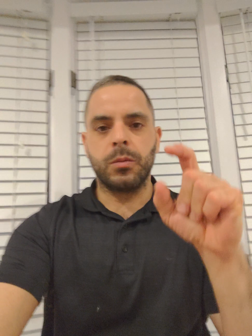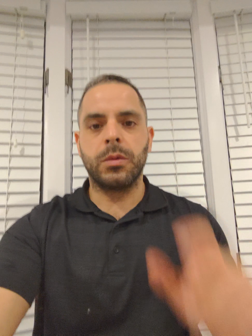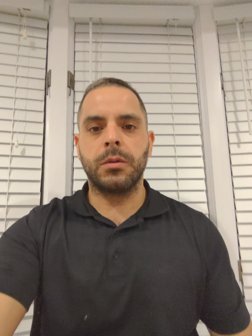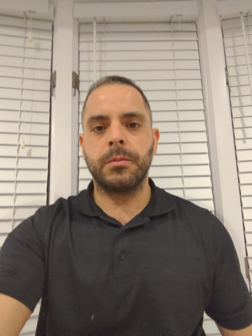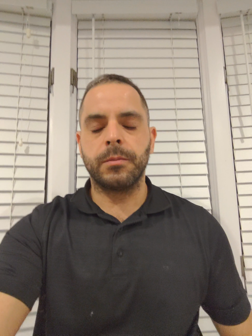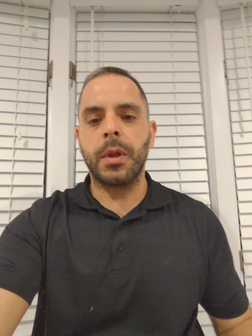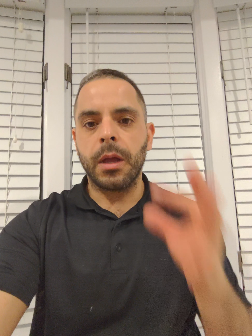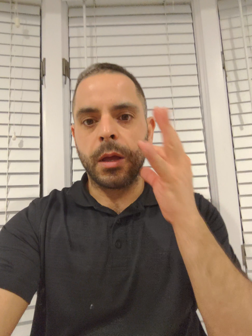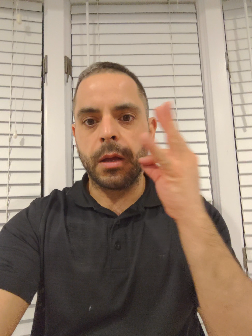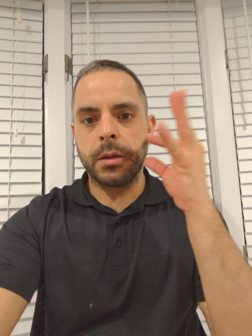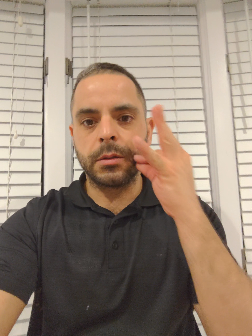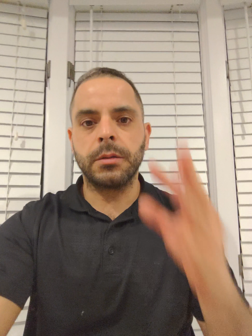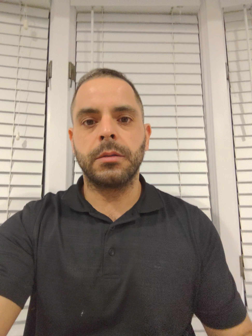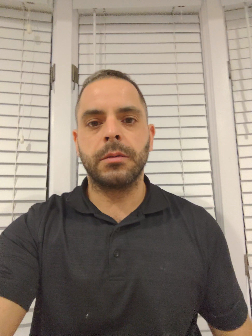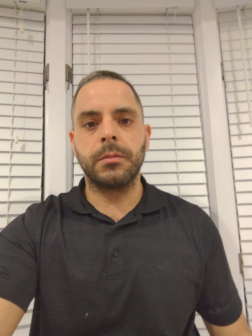cat